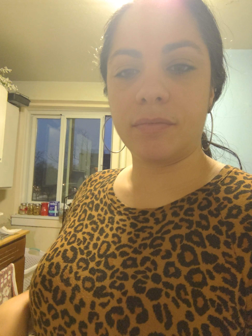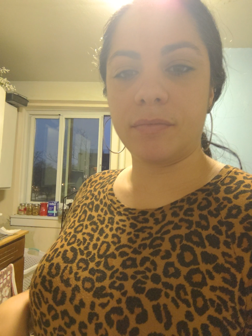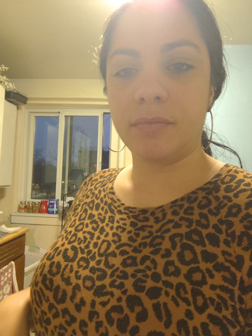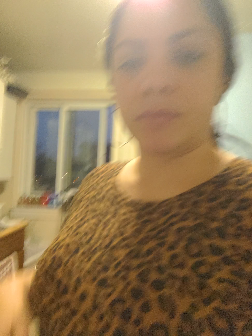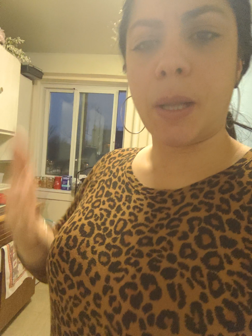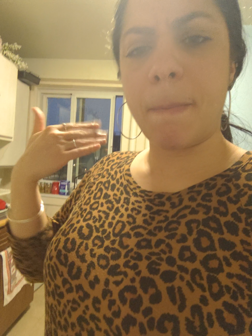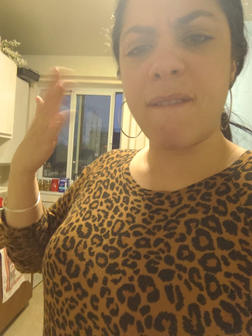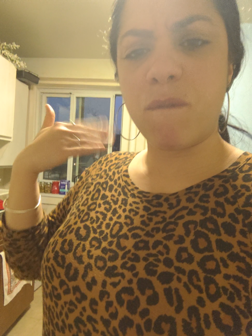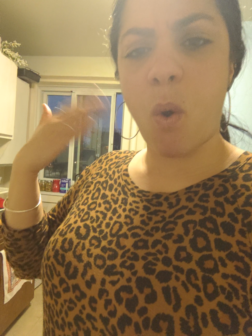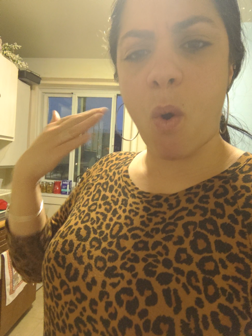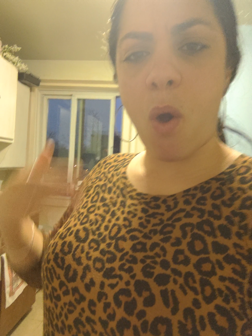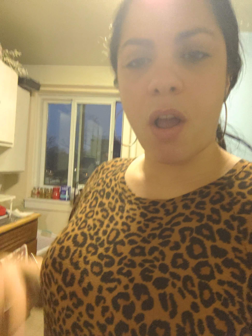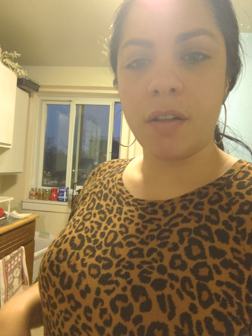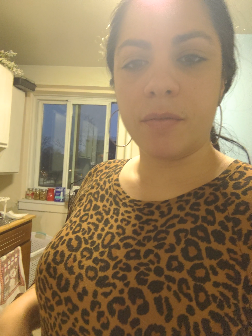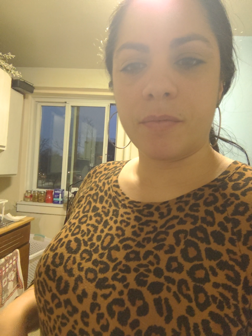before